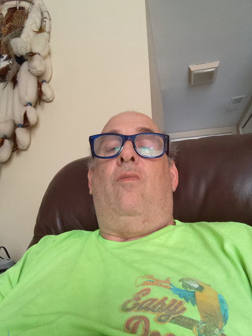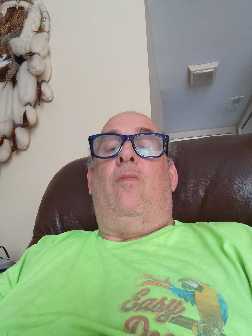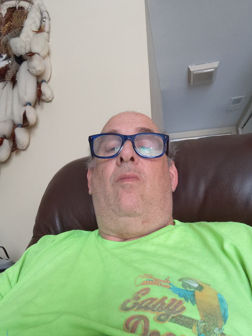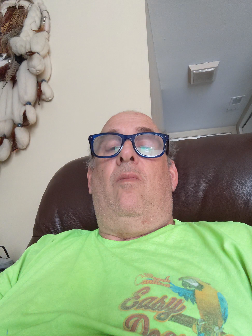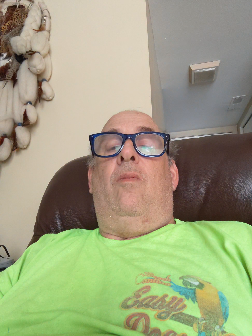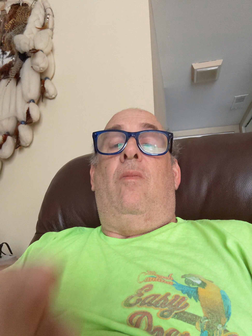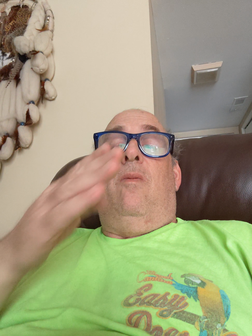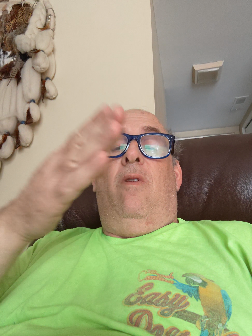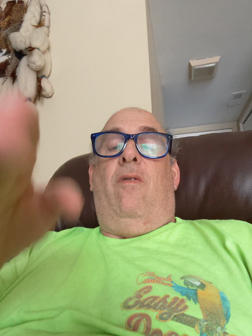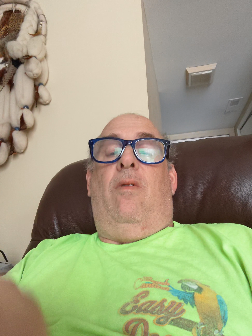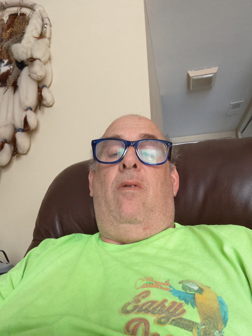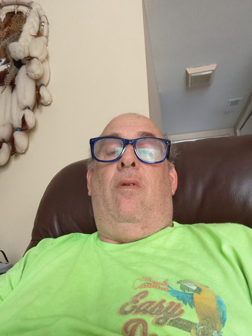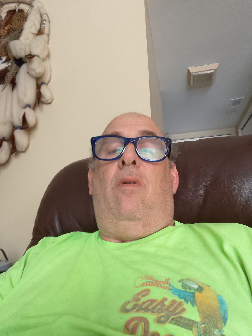after